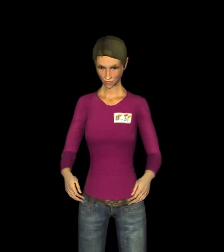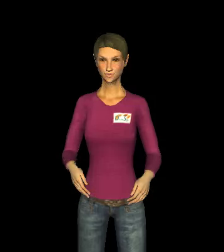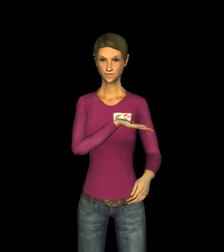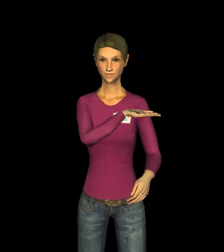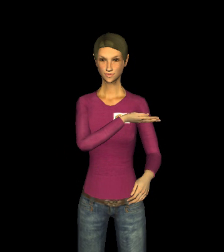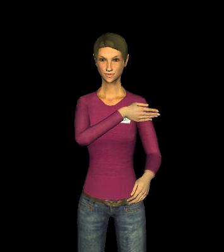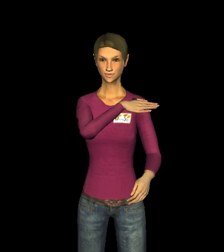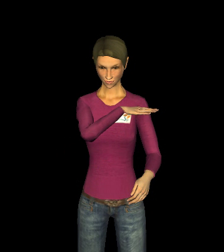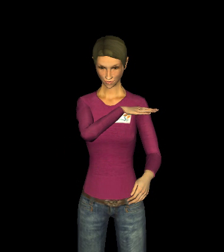مسؤول